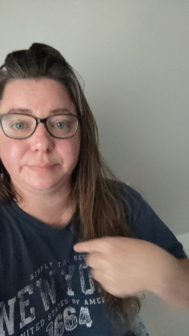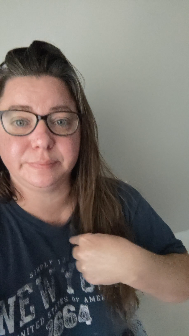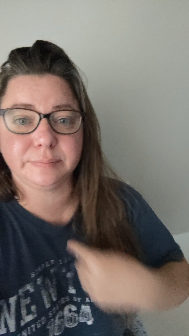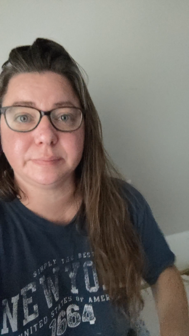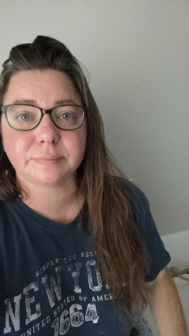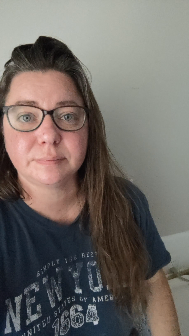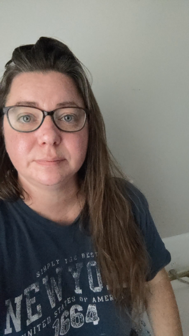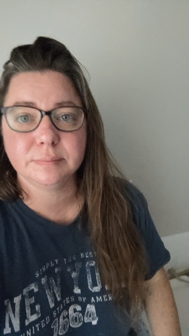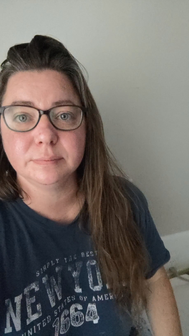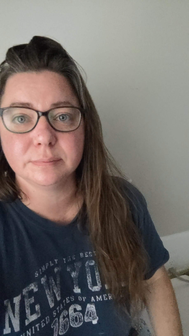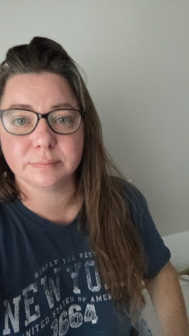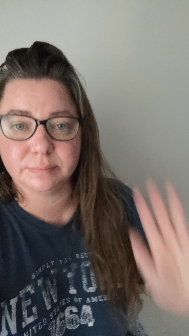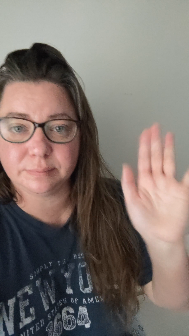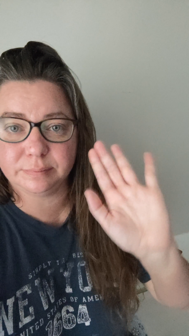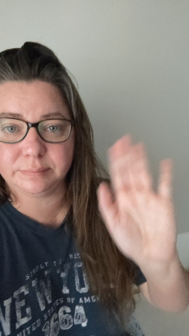hi